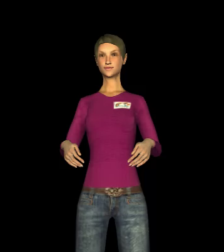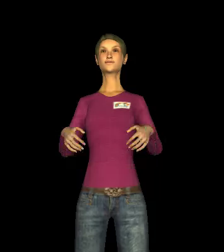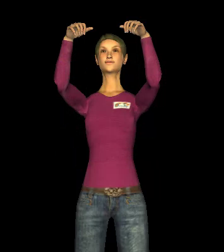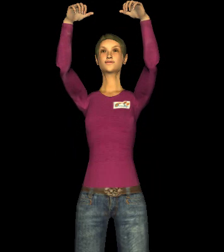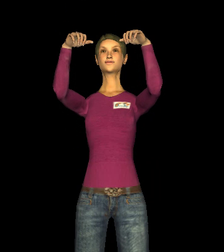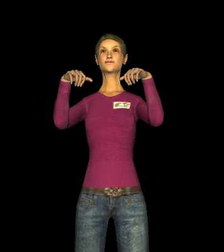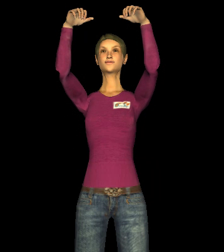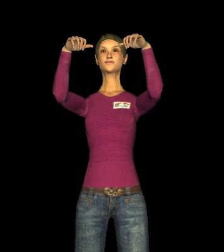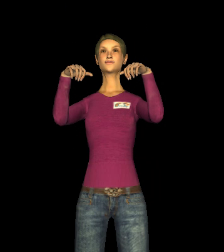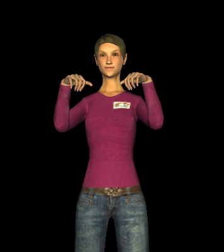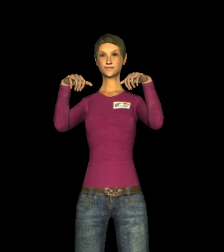مطر